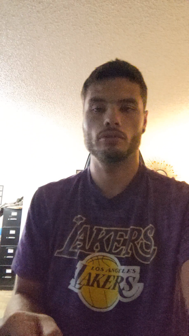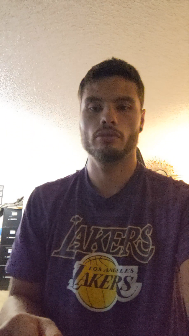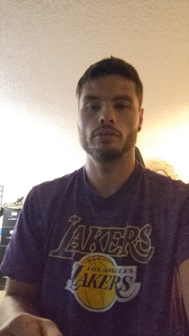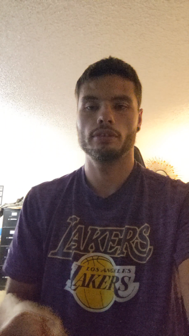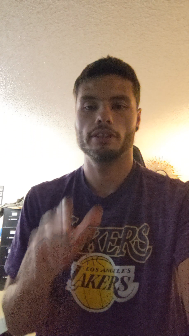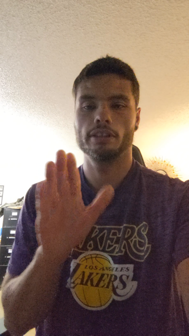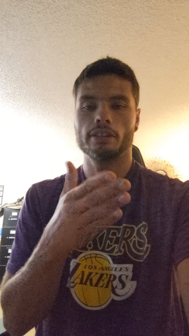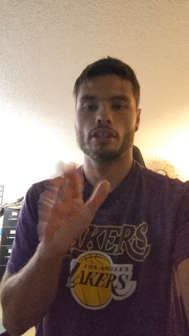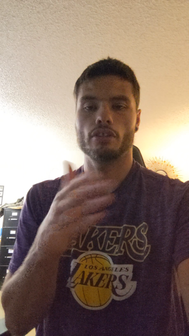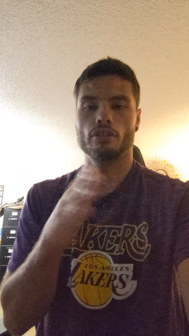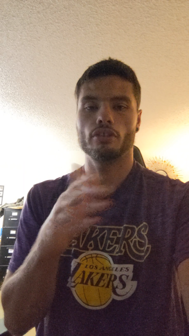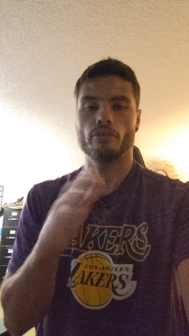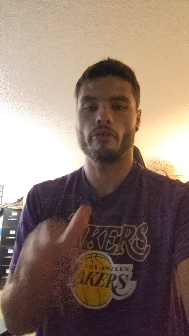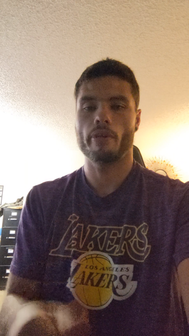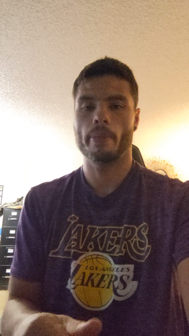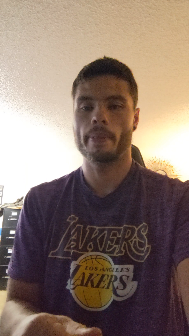share